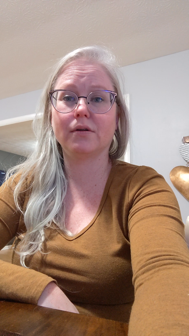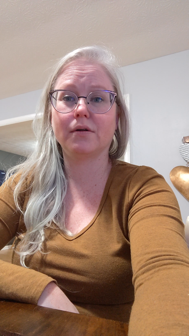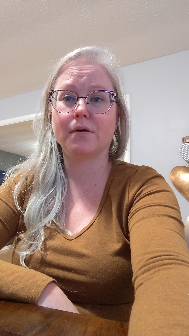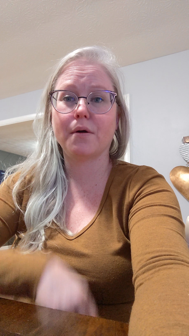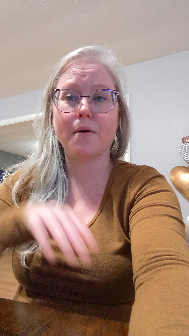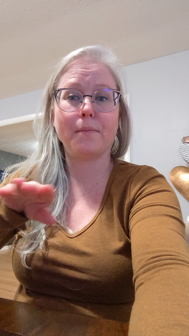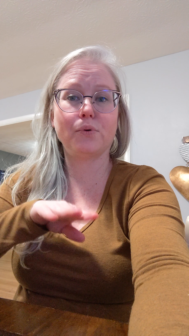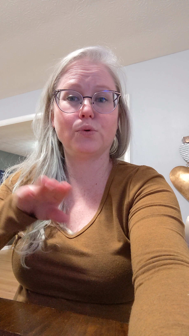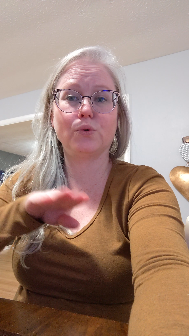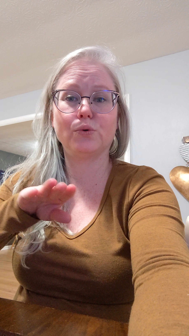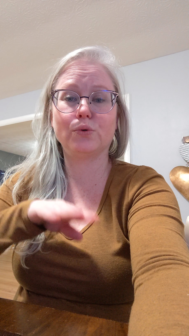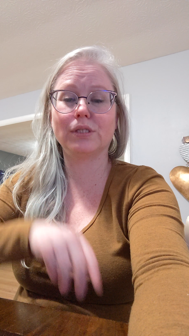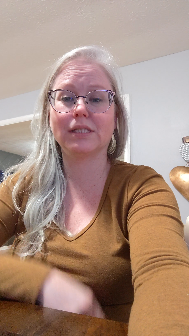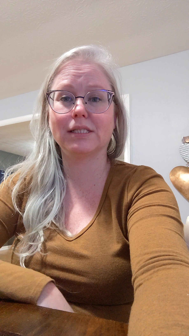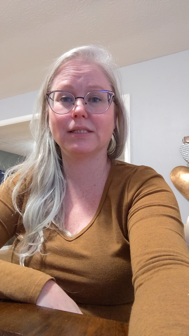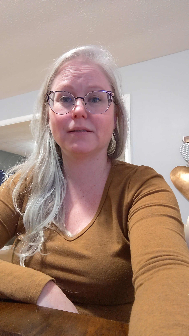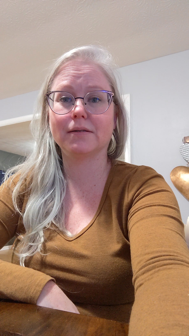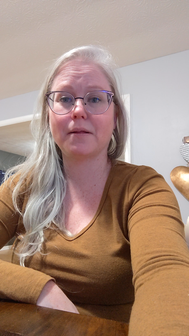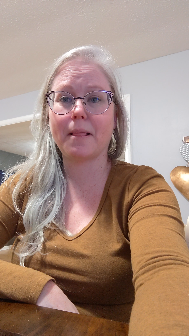boots